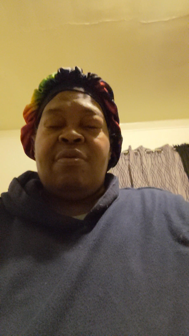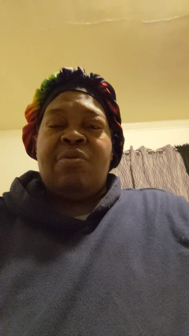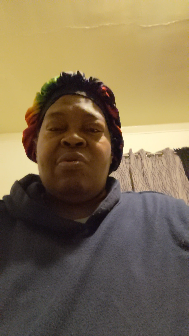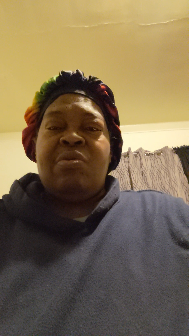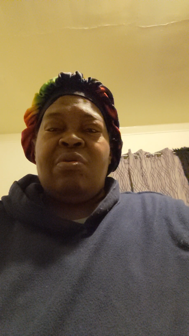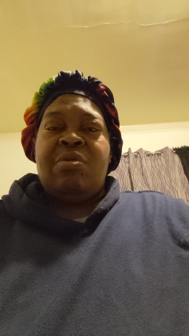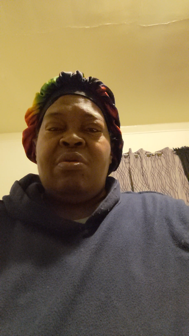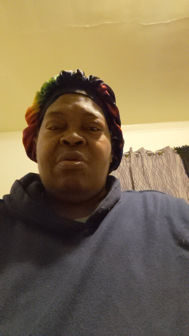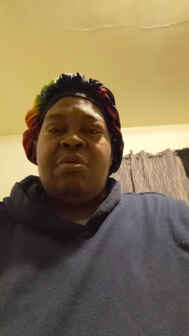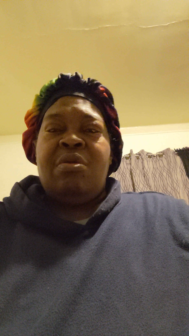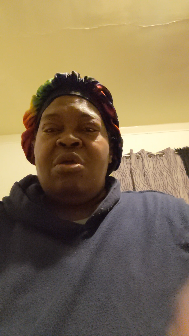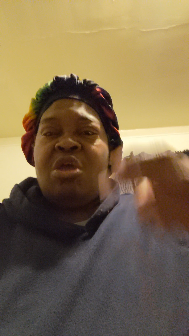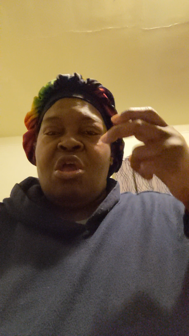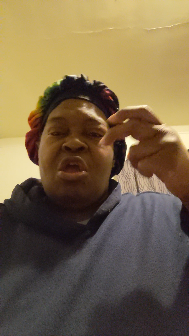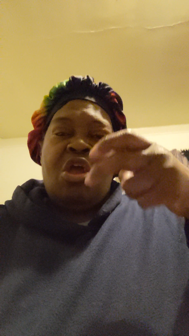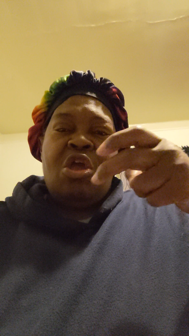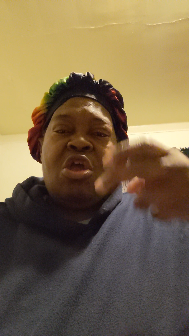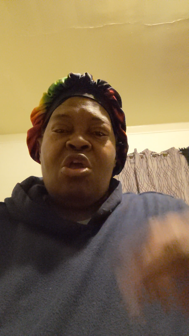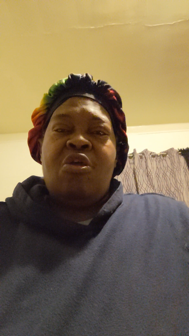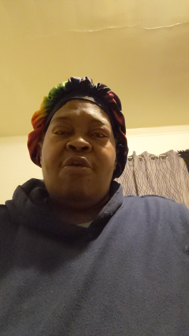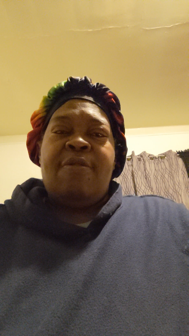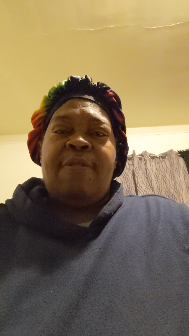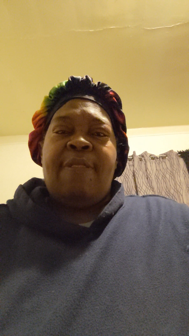hard